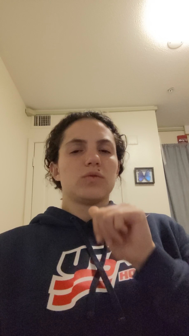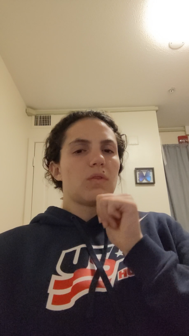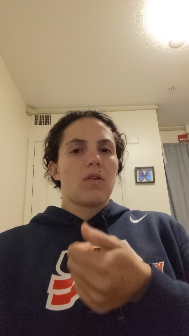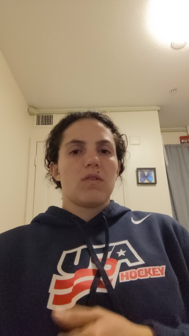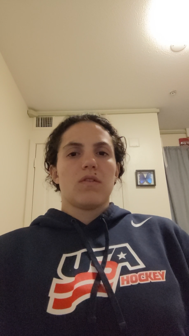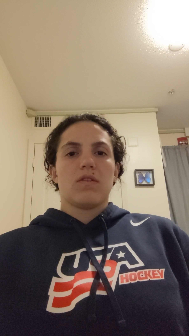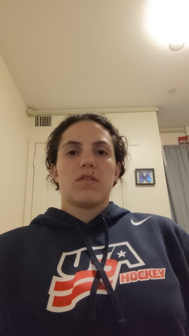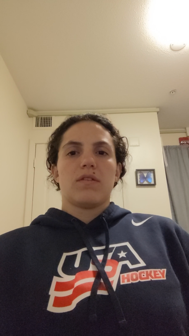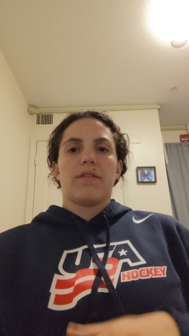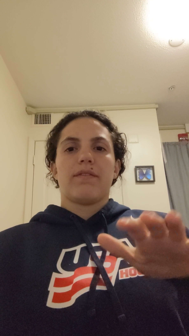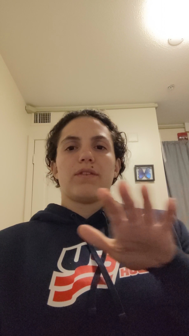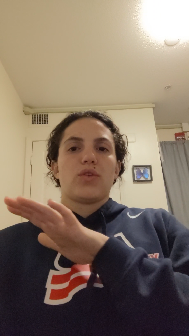full